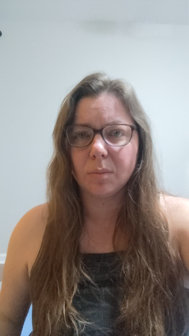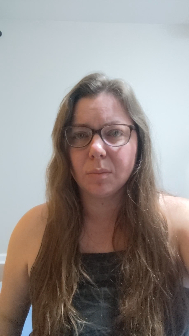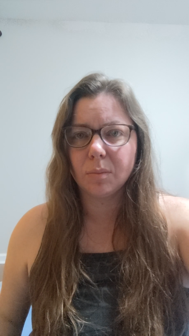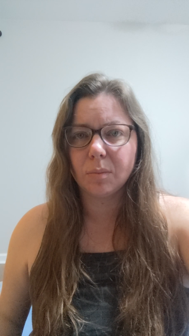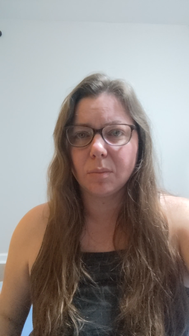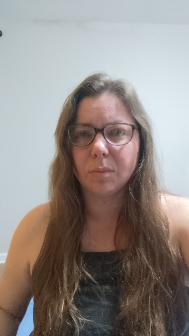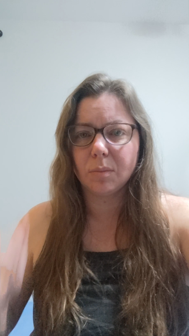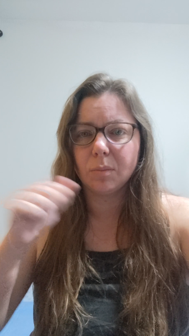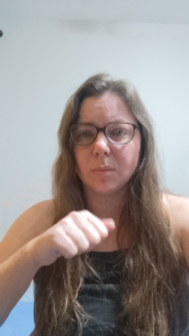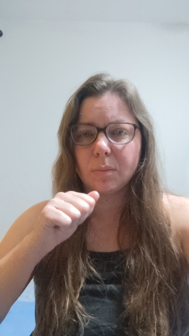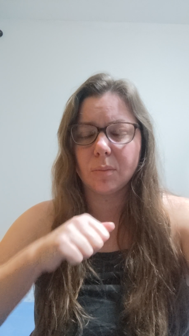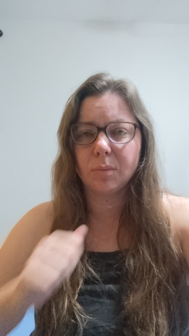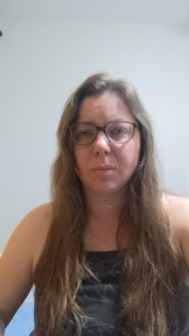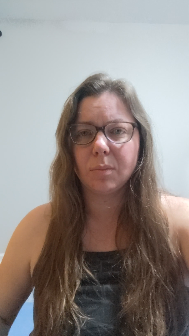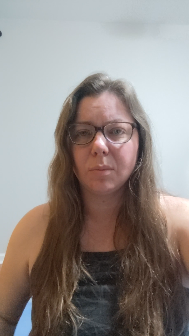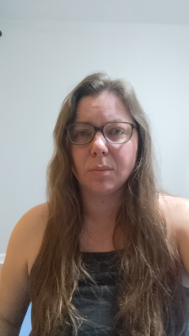rock